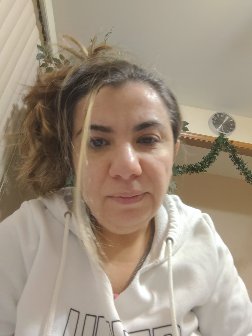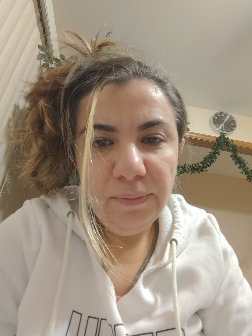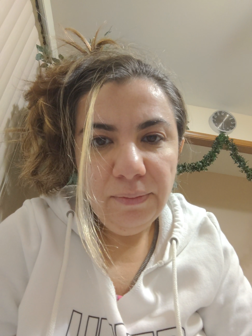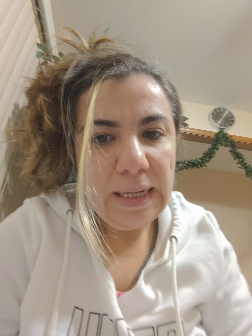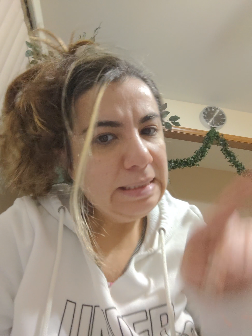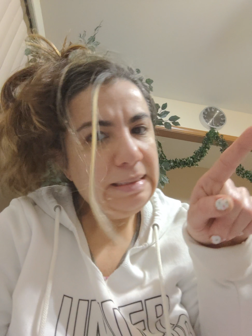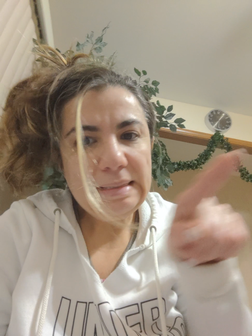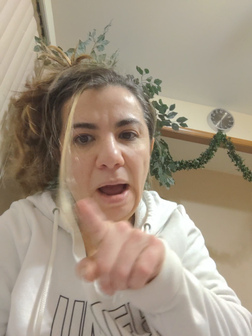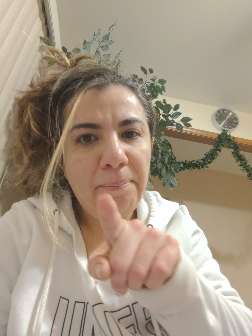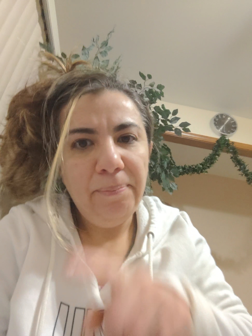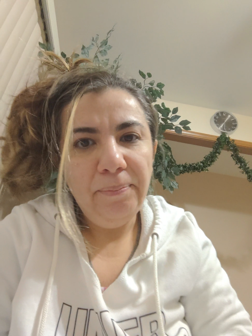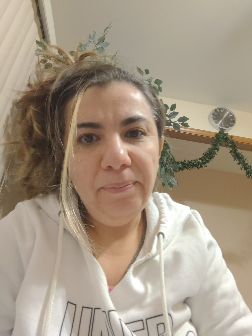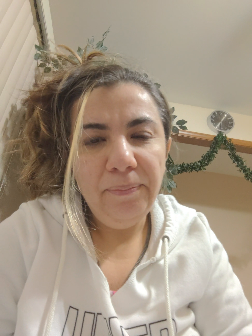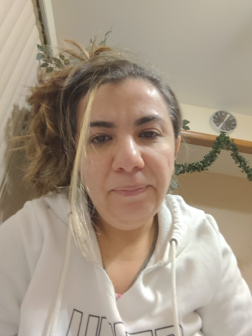same